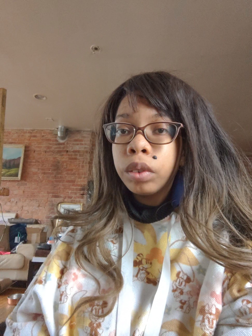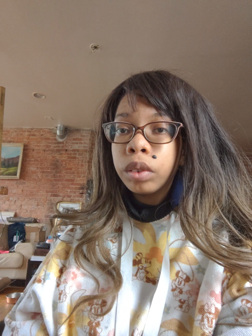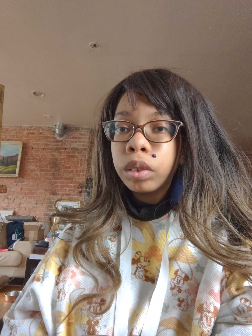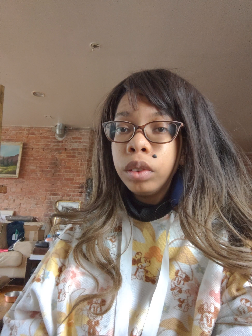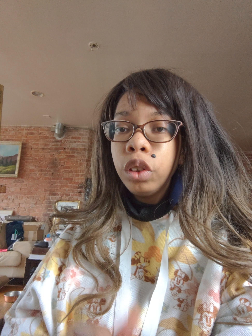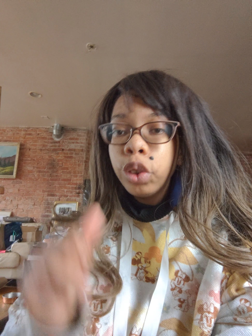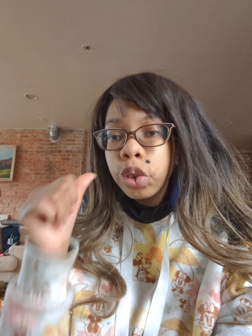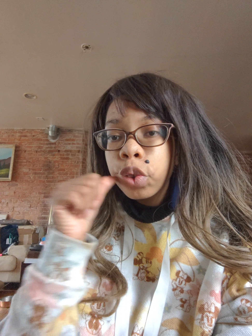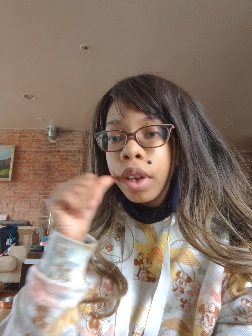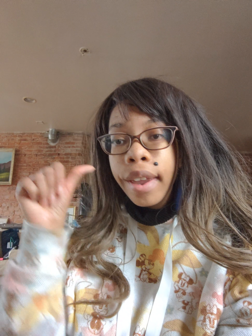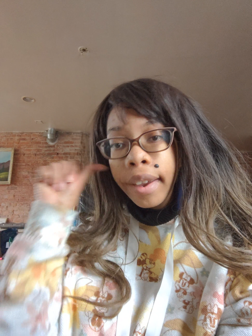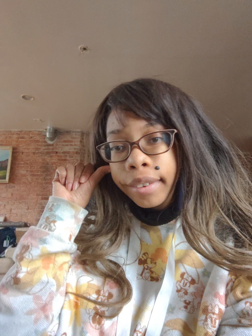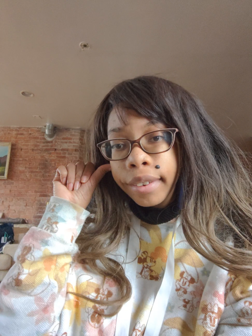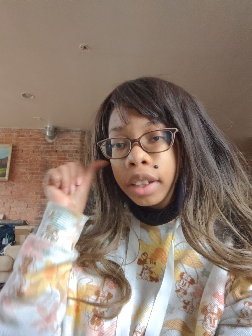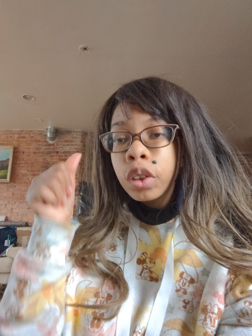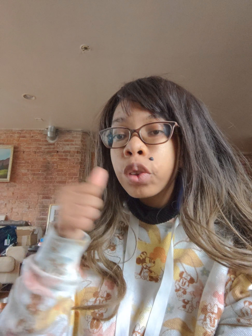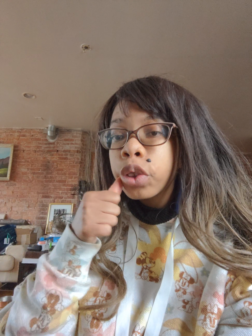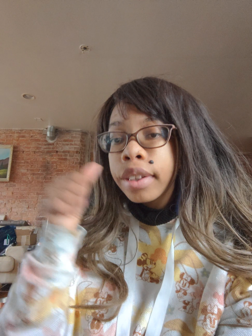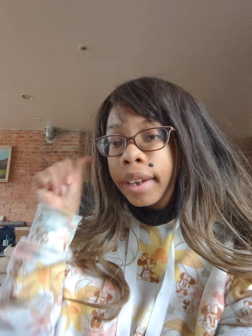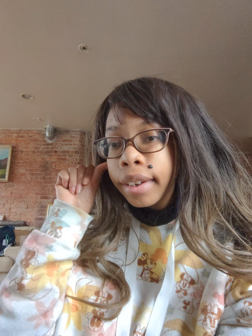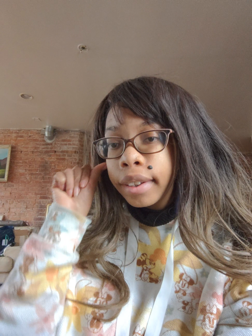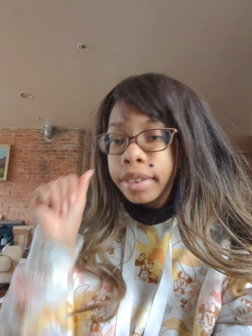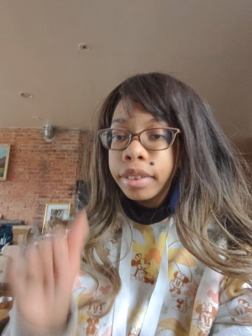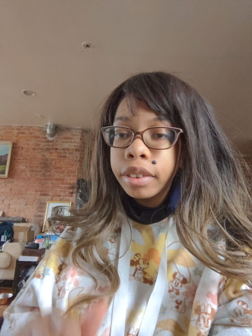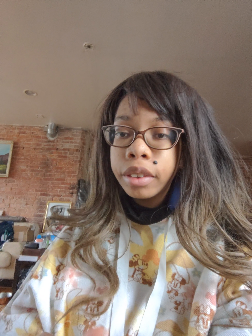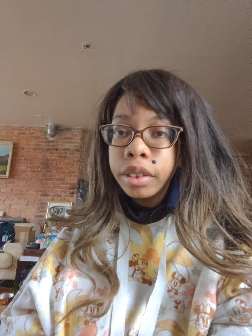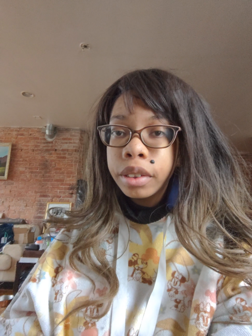yesterday